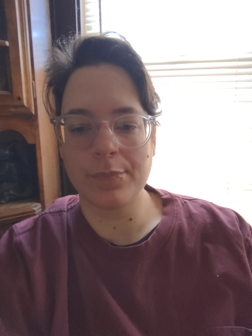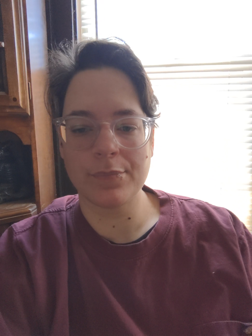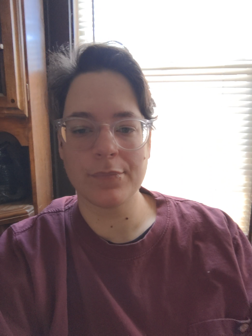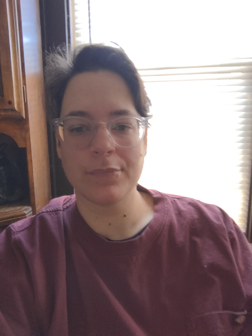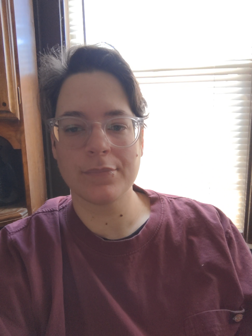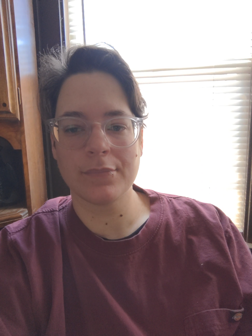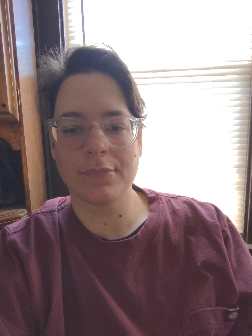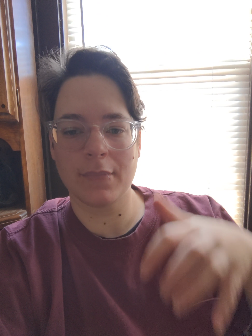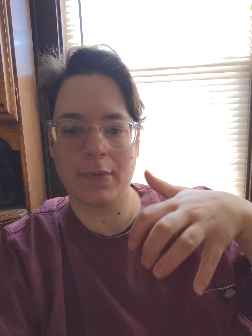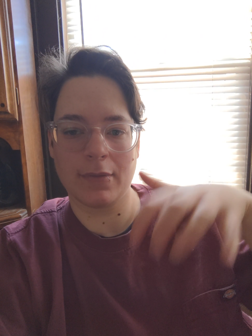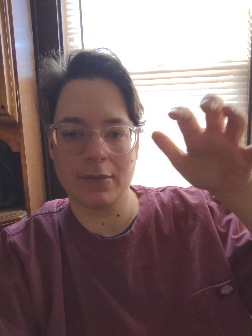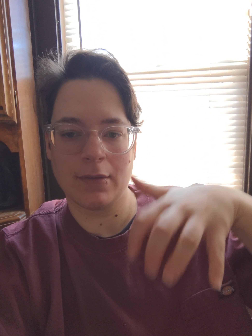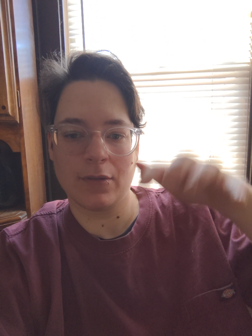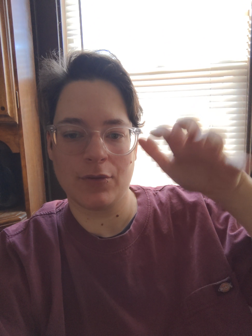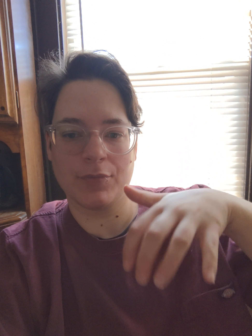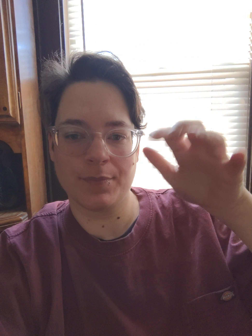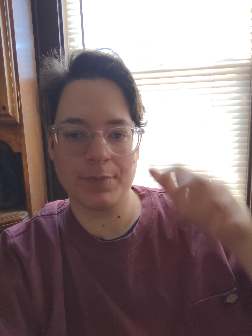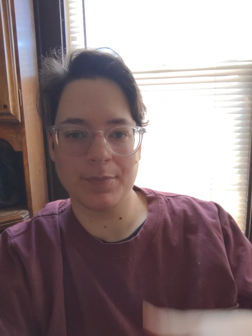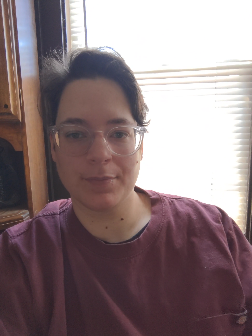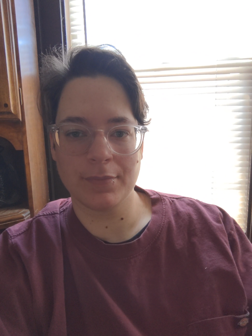alligator